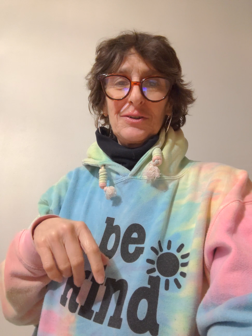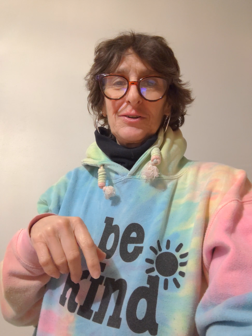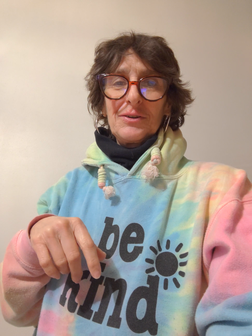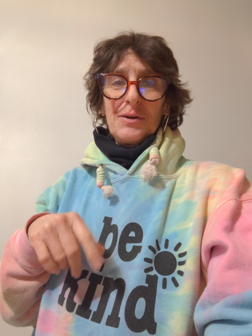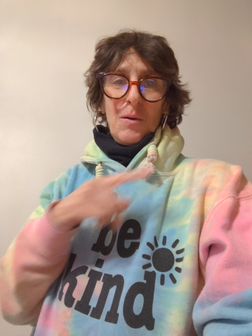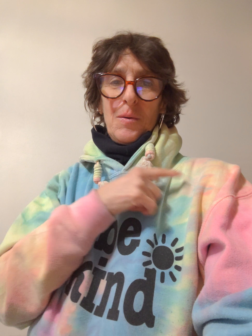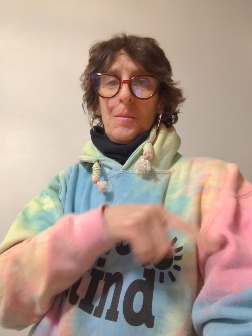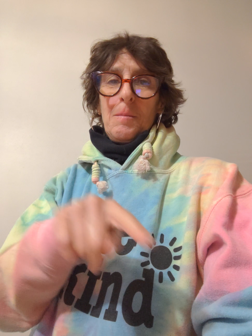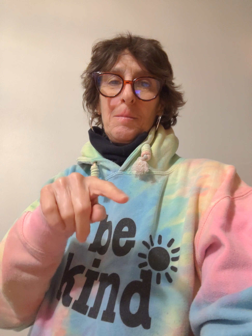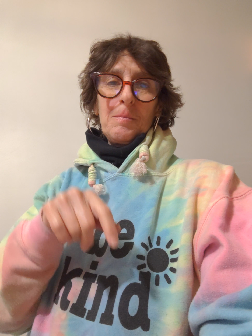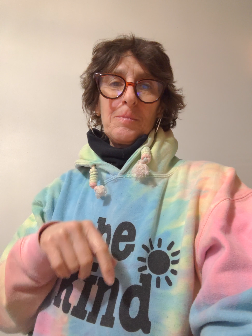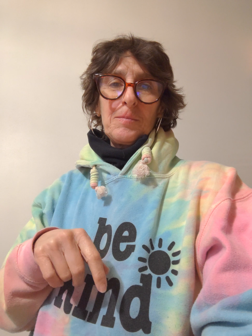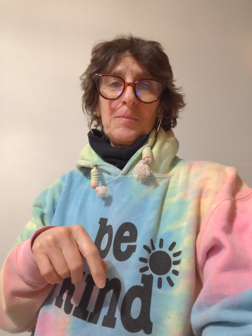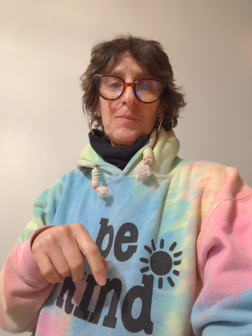arm